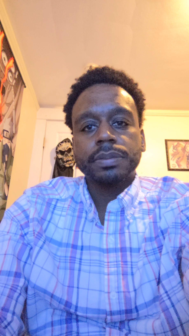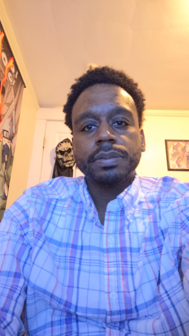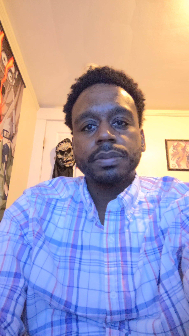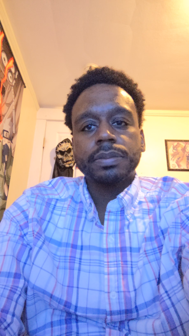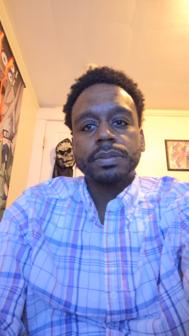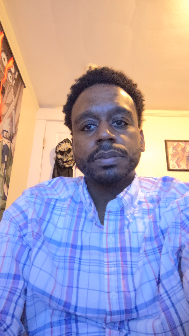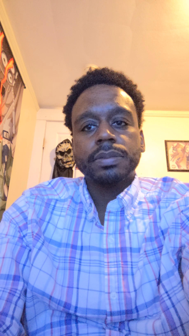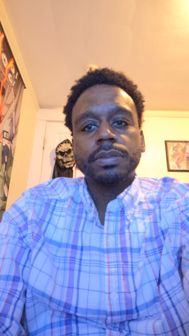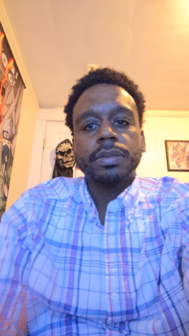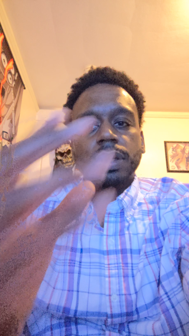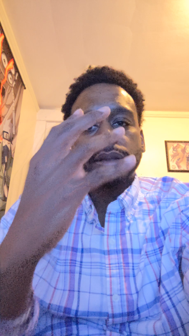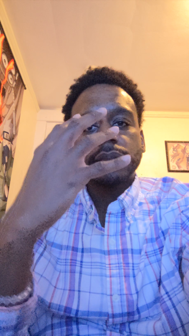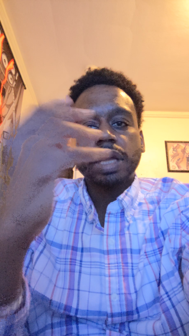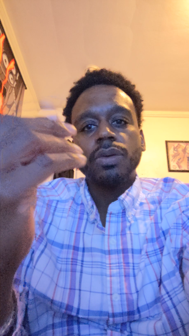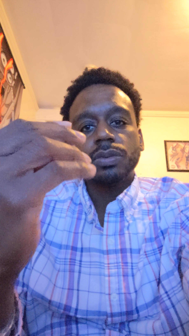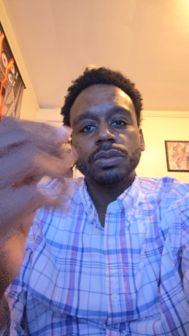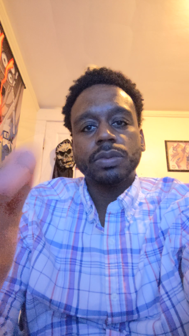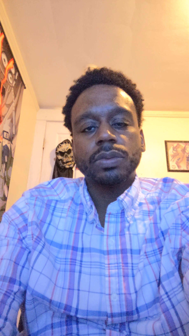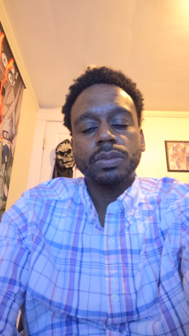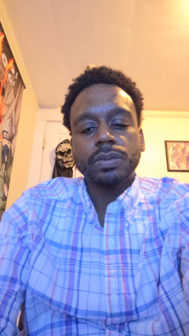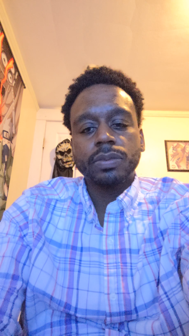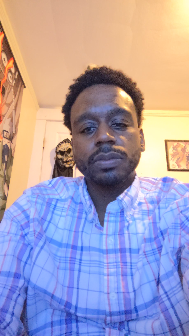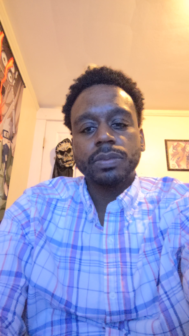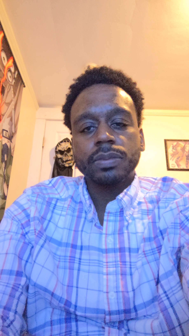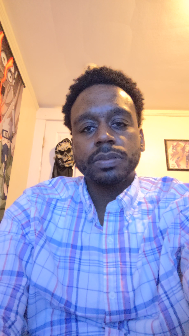got to